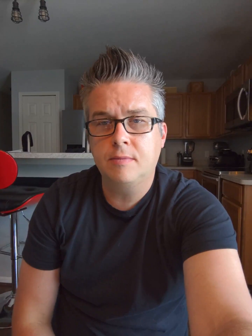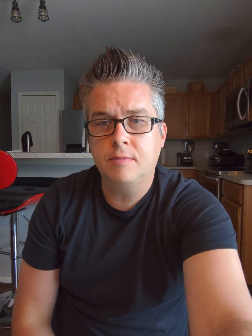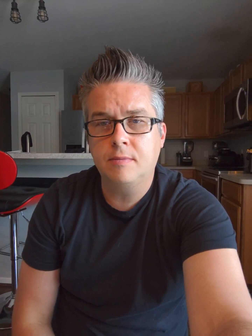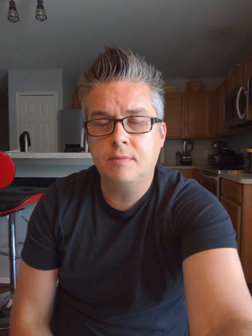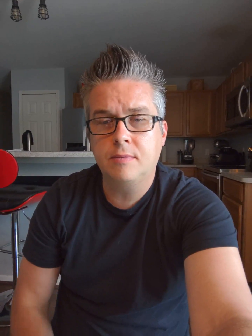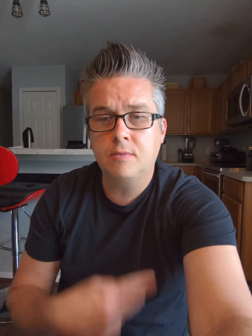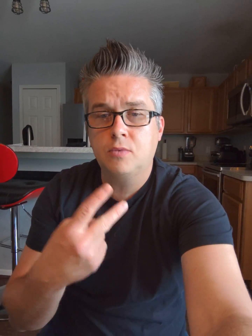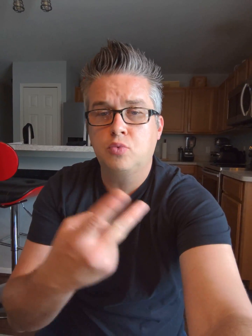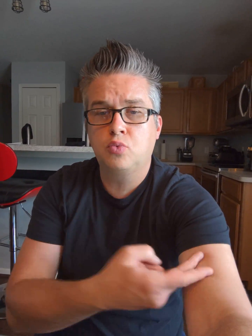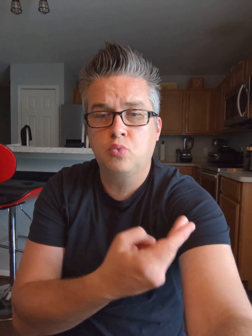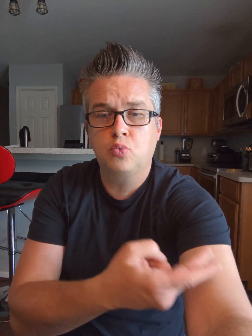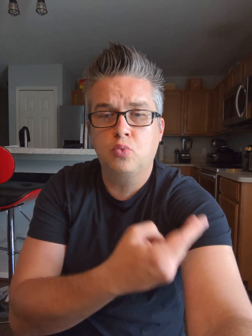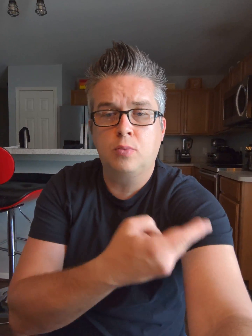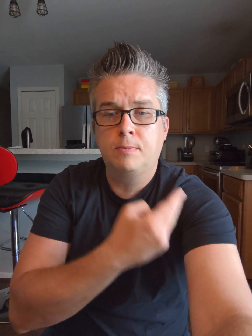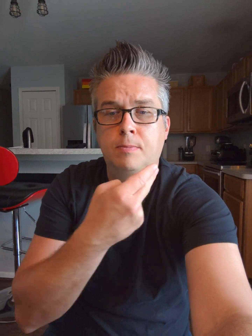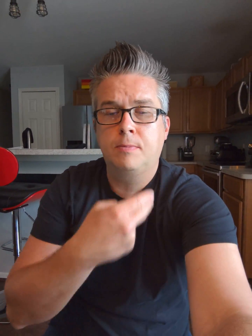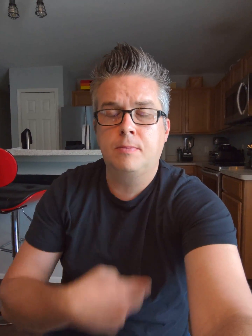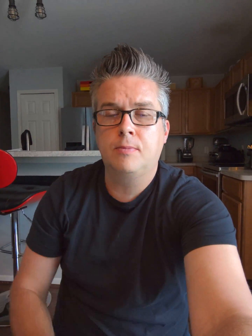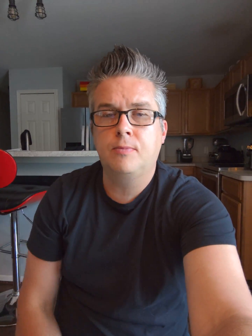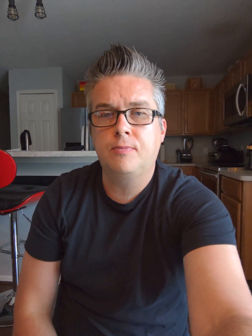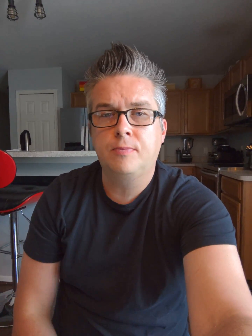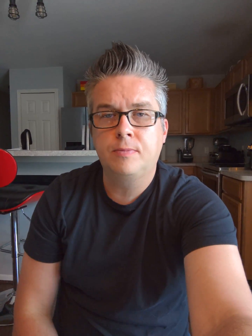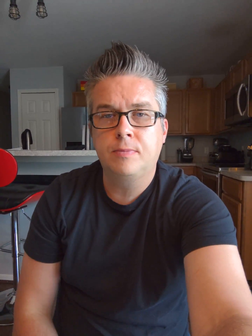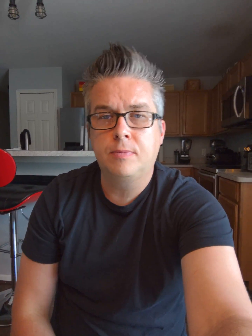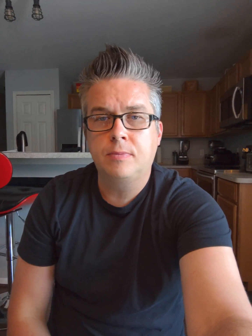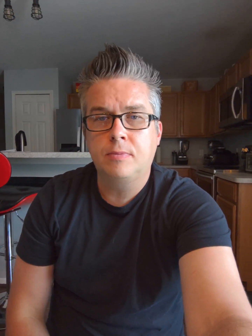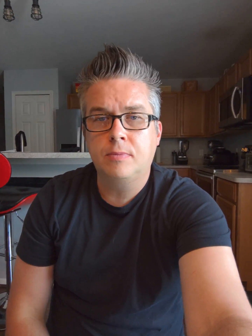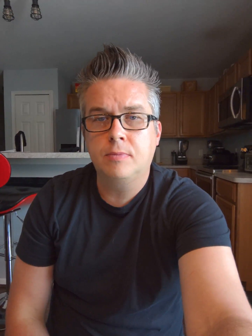sheep